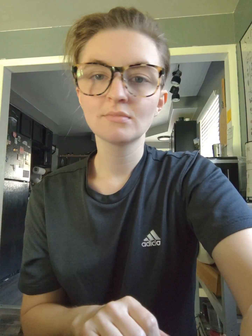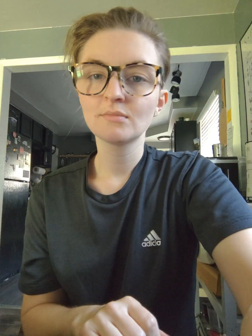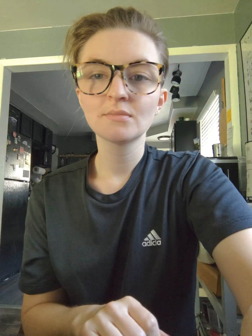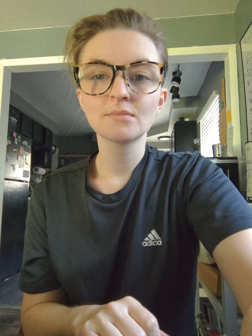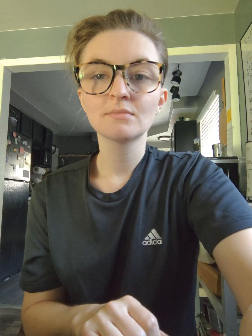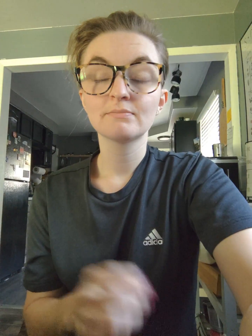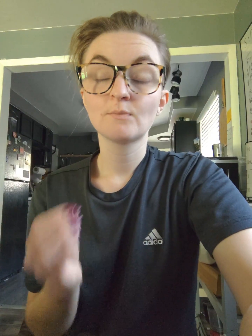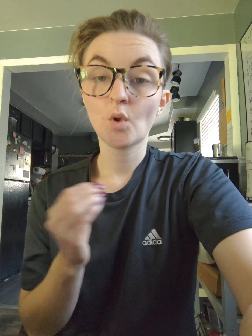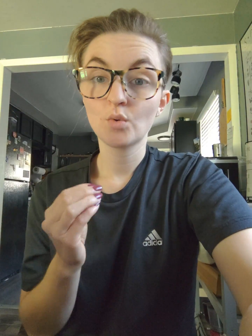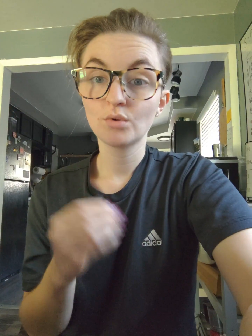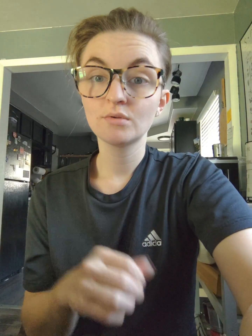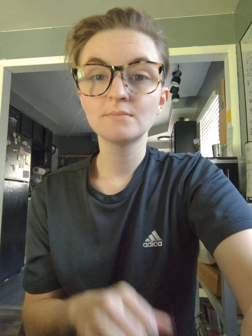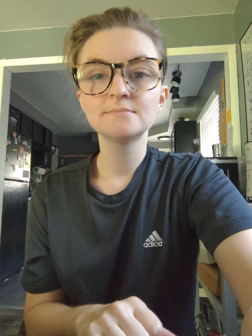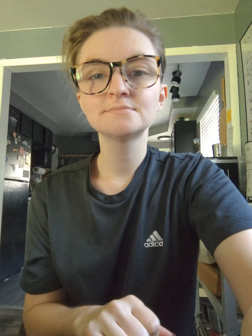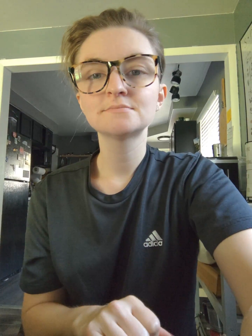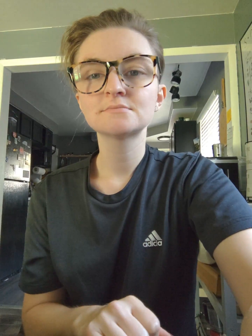more